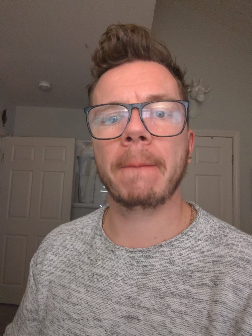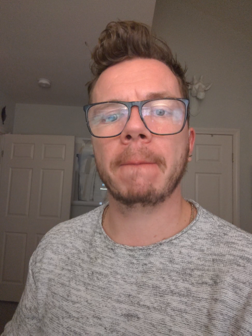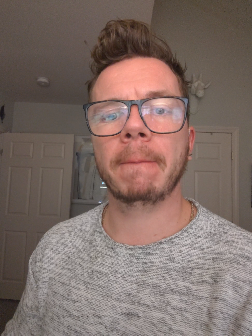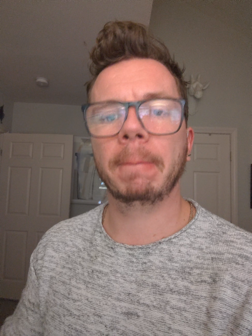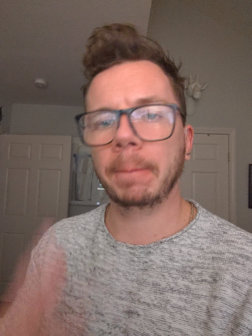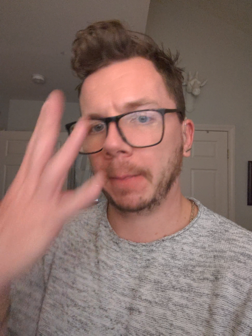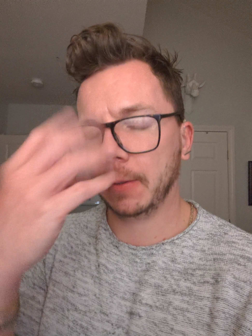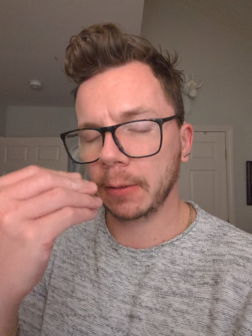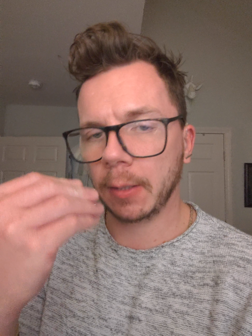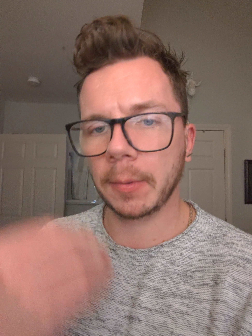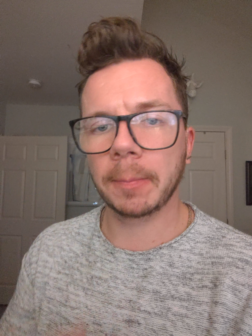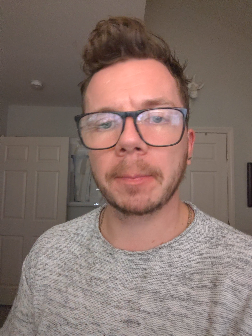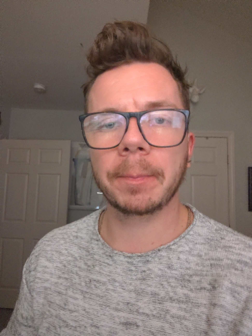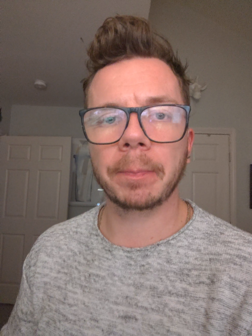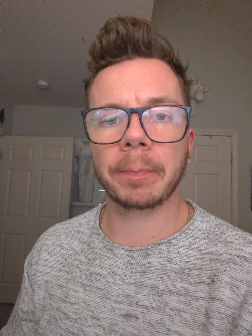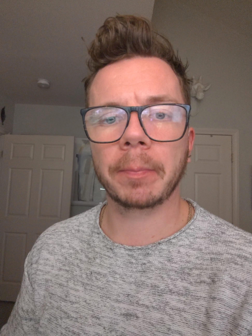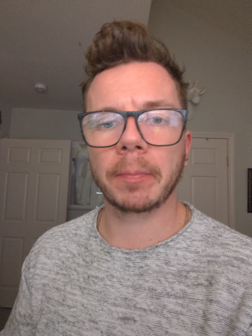sleep